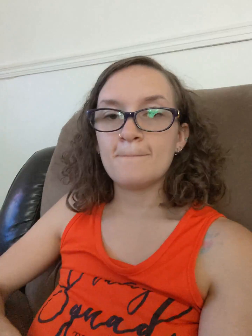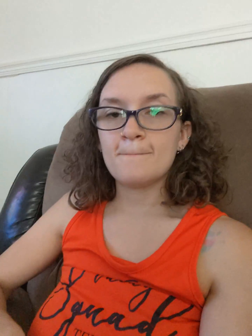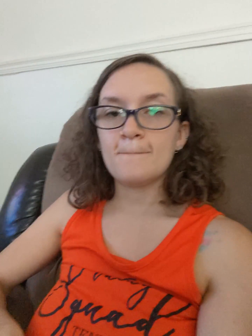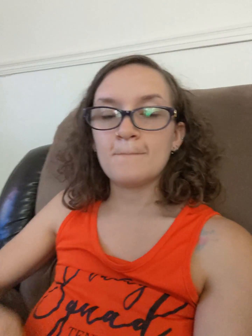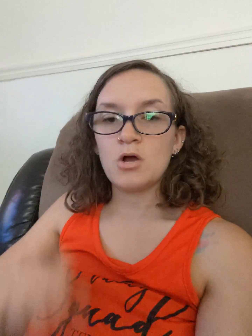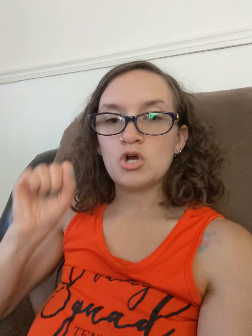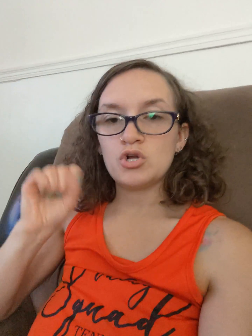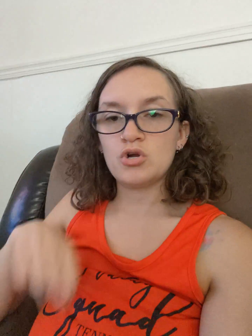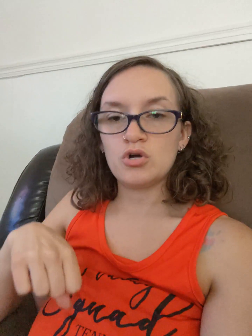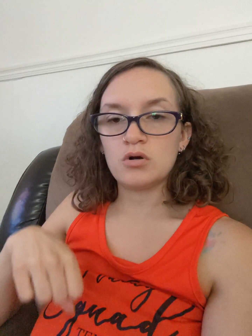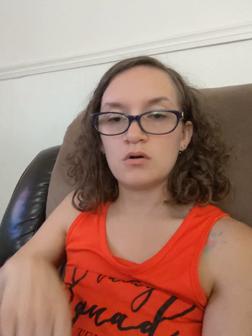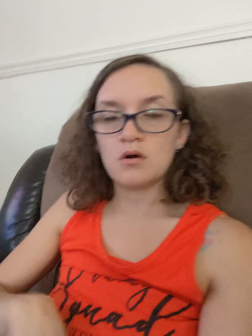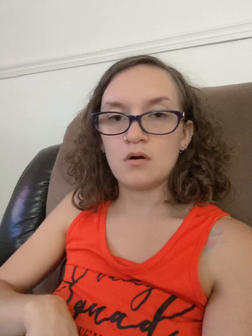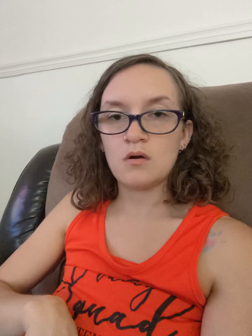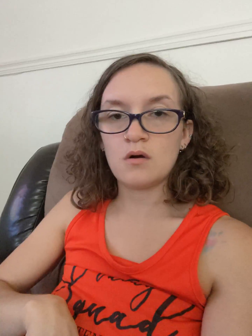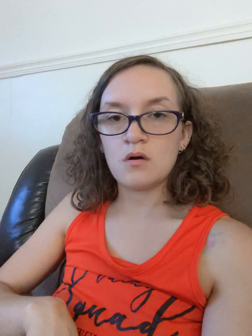could